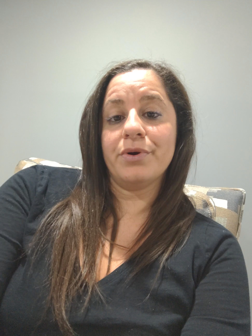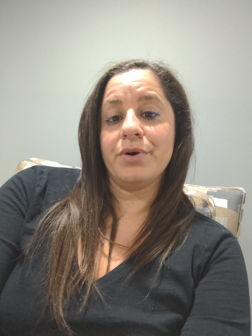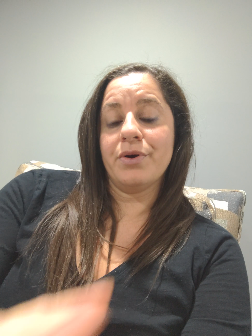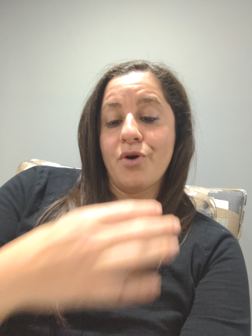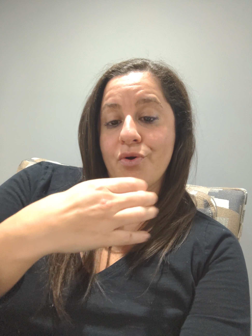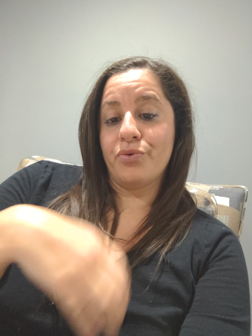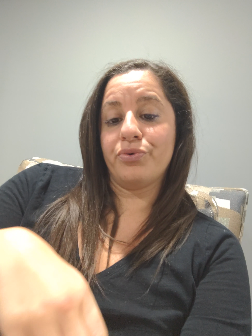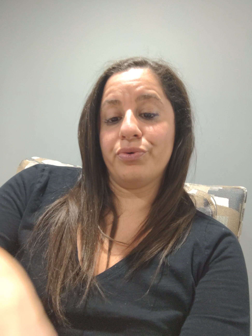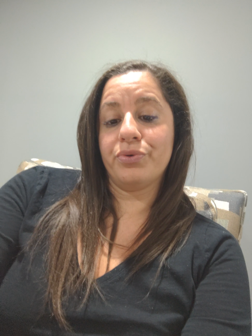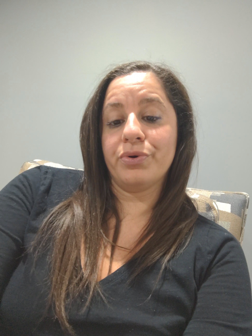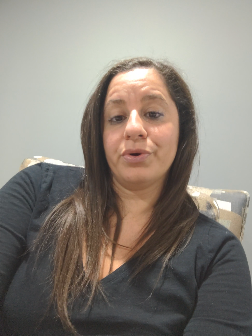hungry